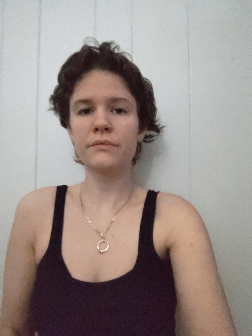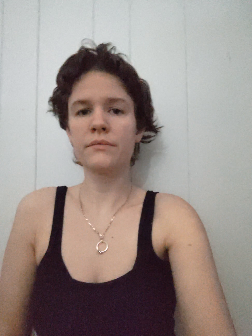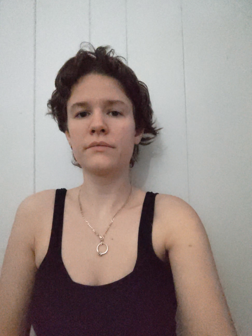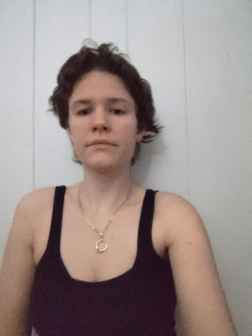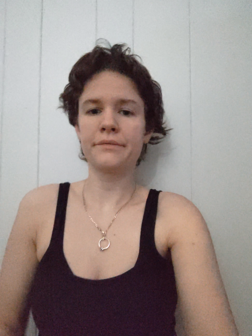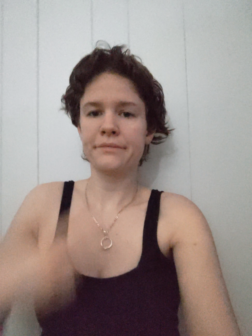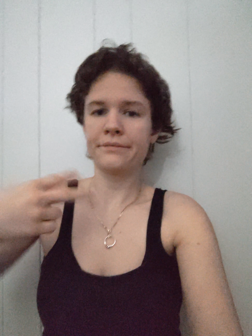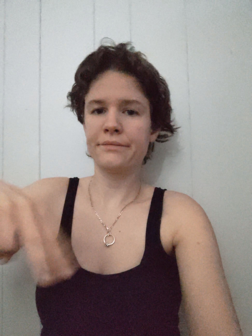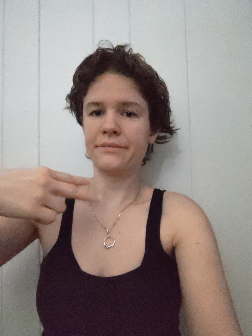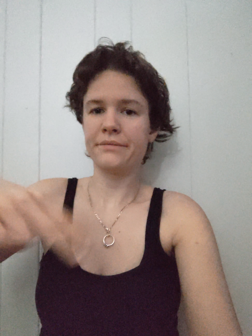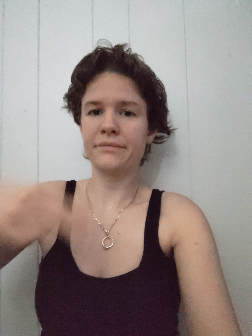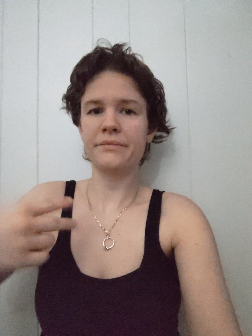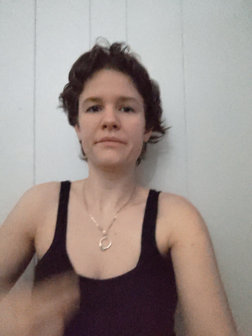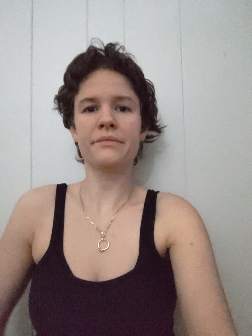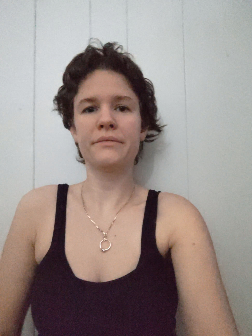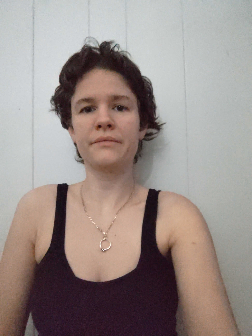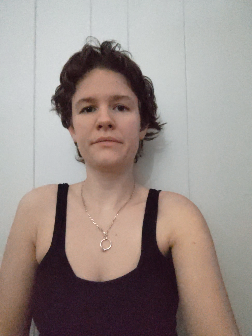dance